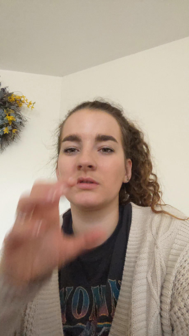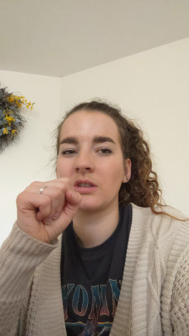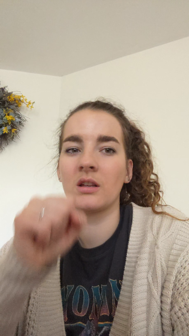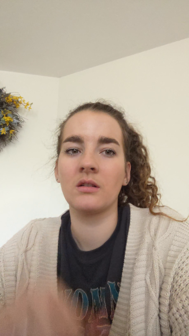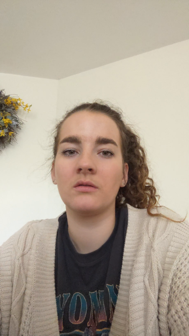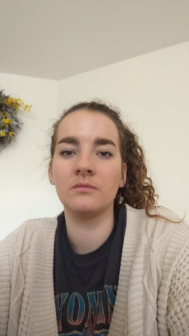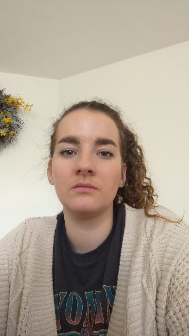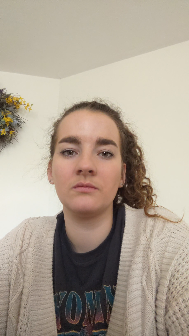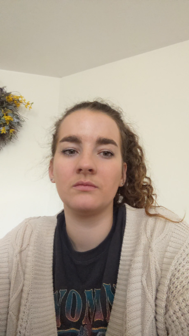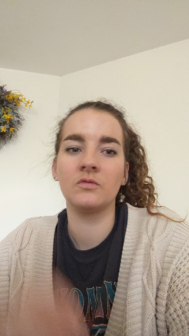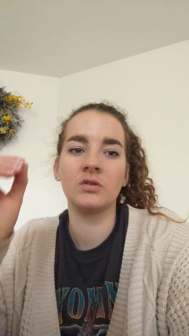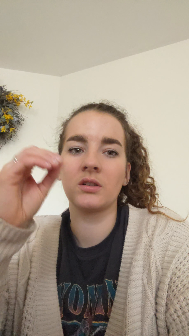dinosaur